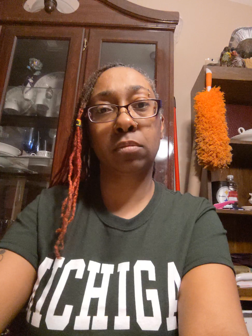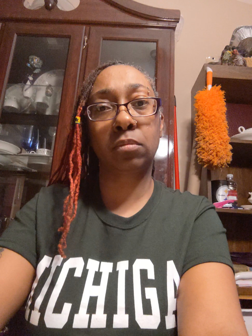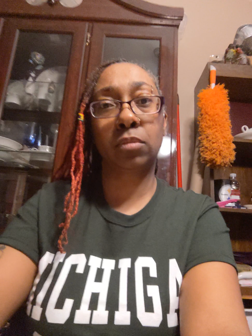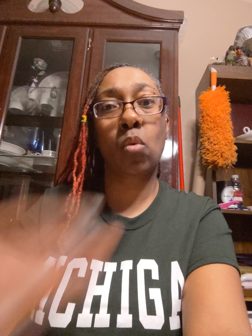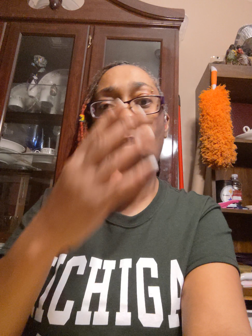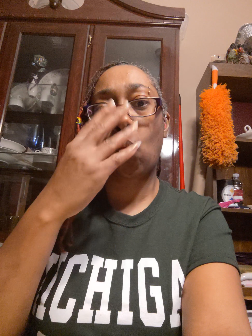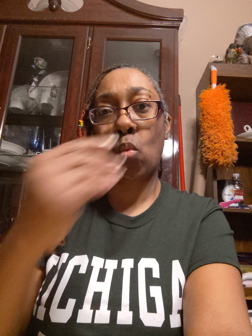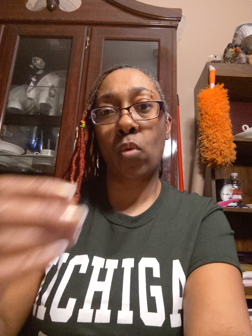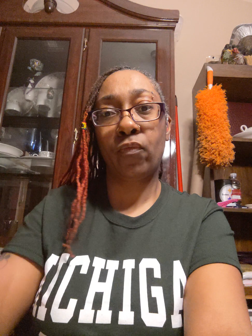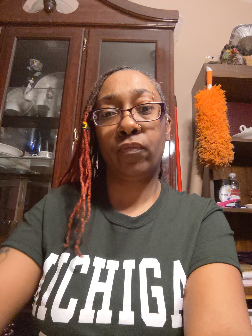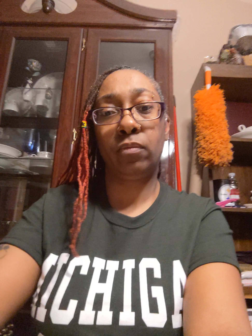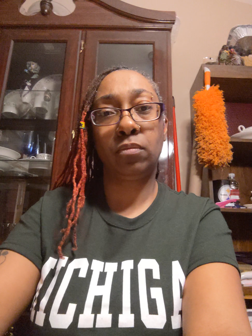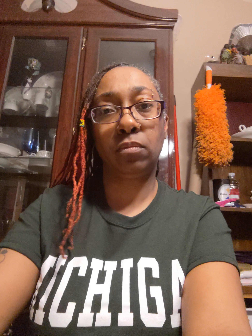wolf